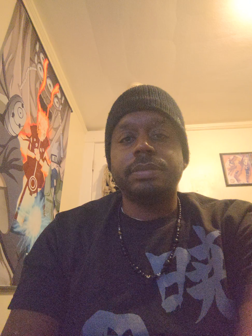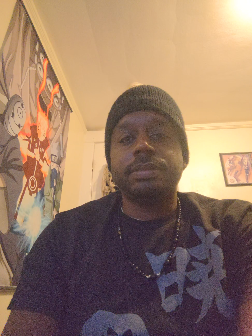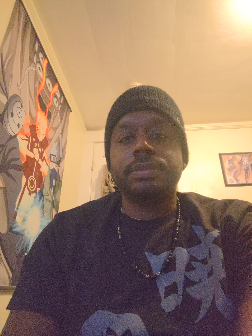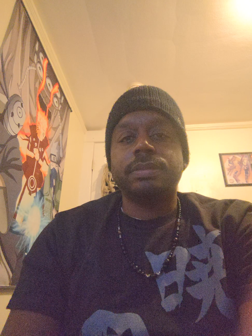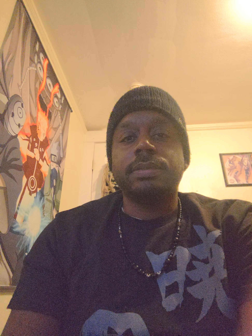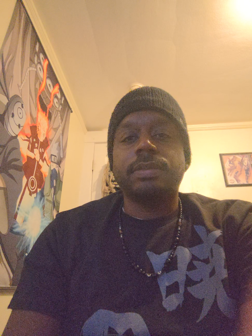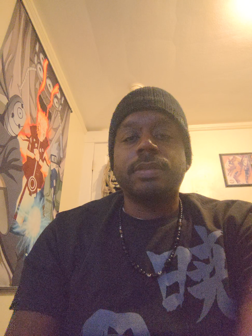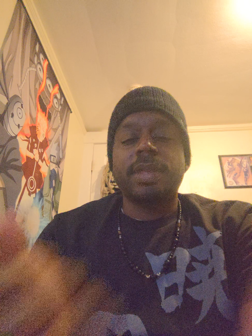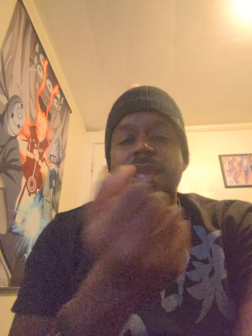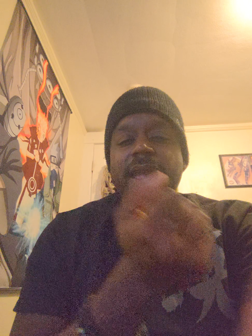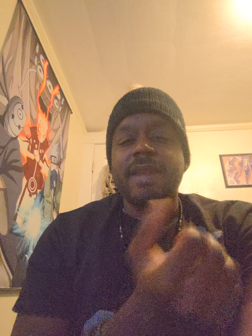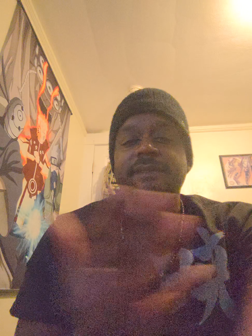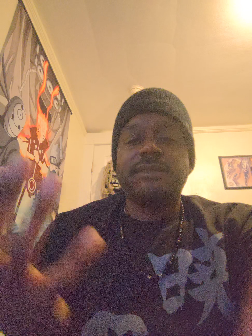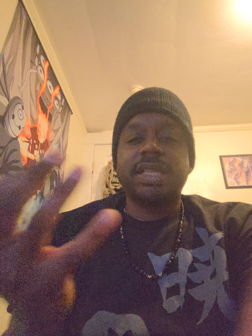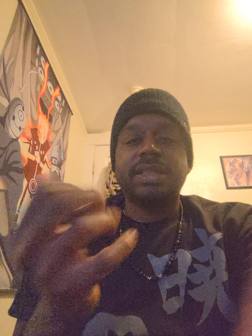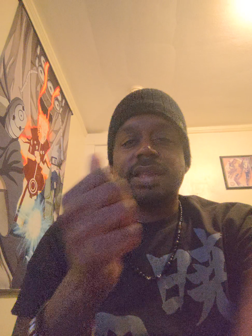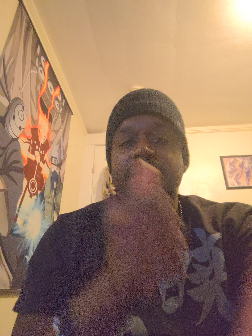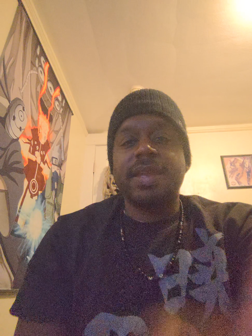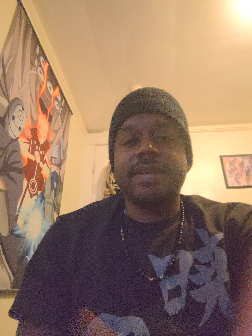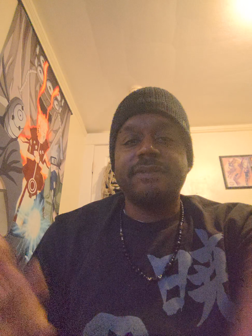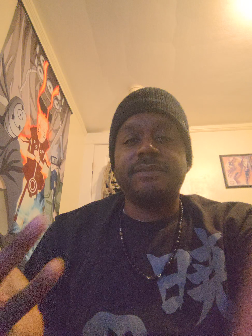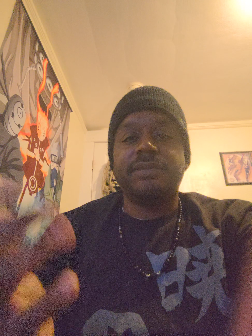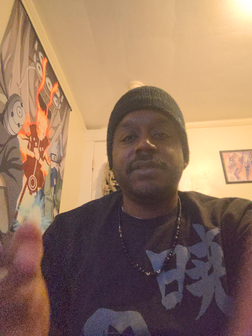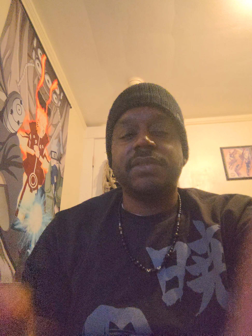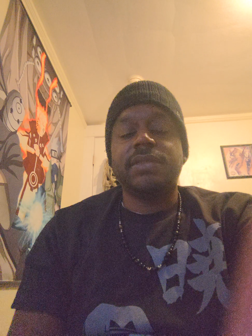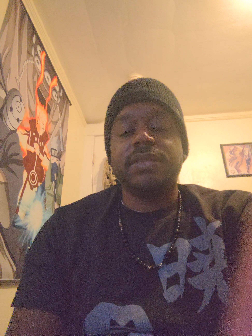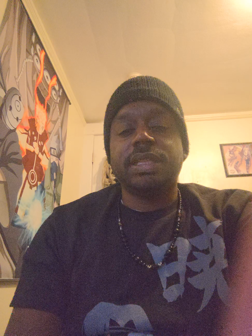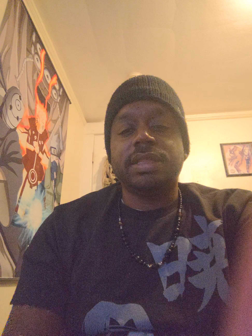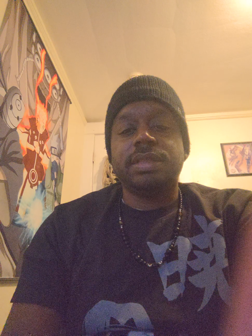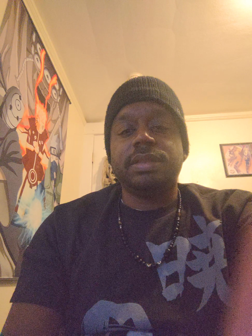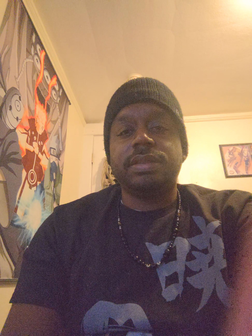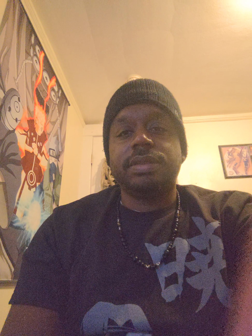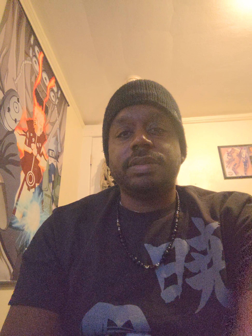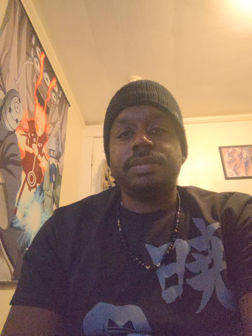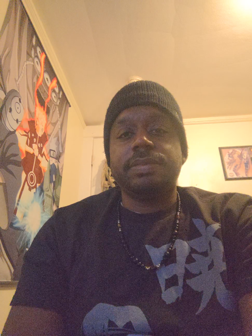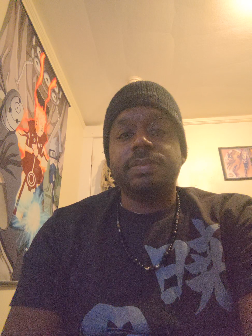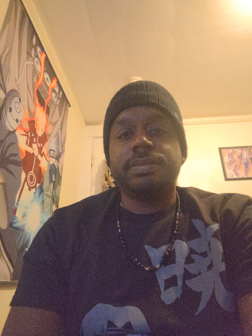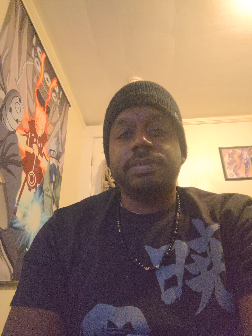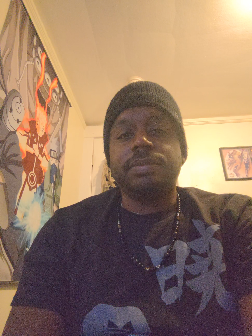every